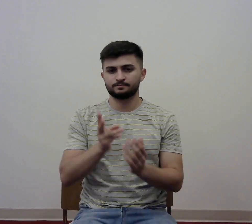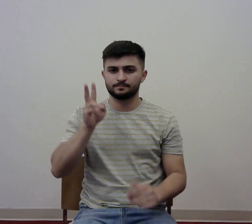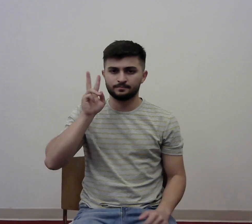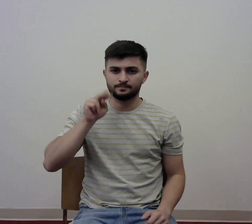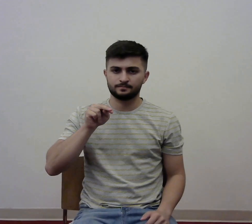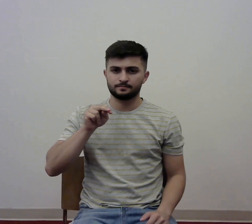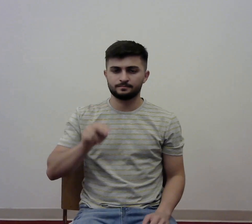bilmir